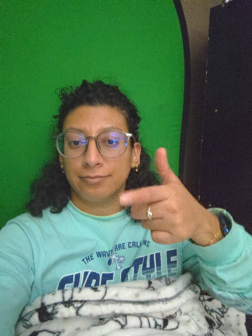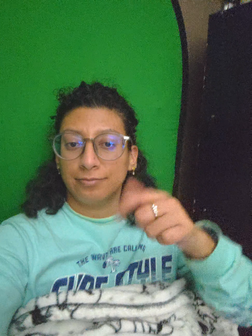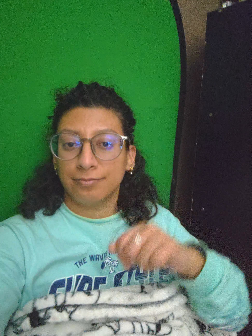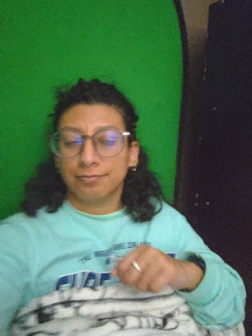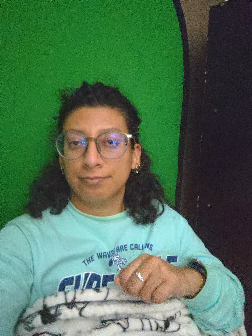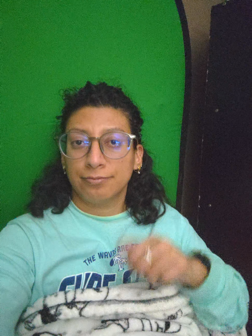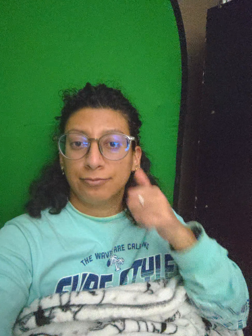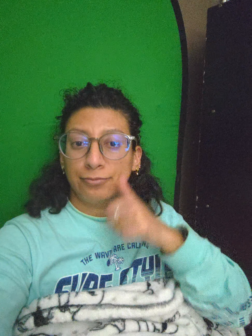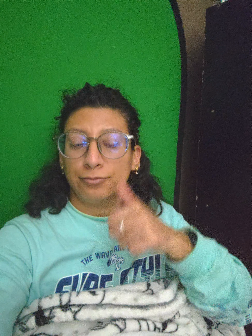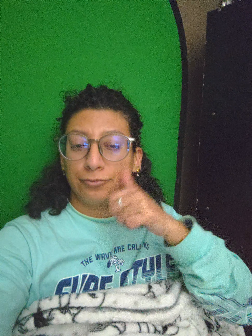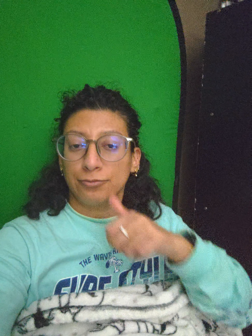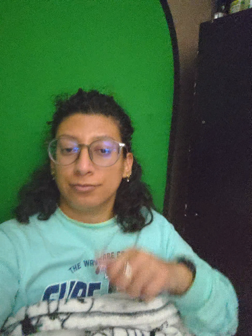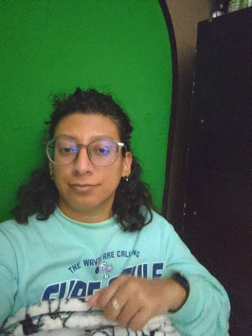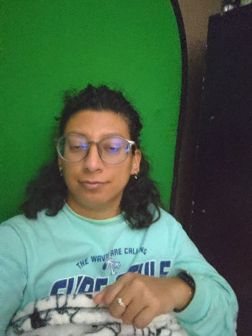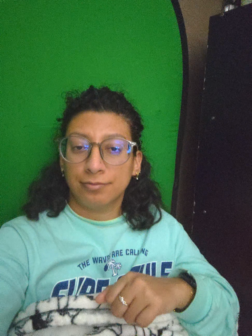girl